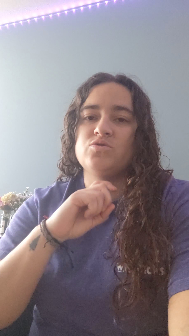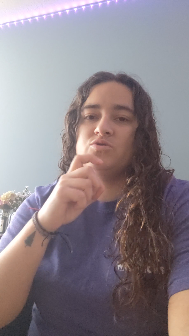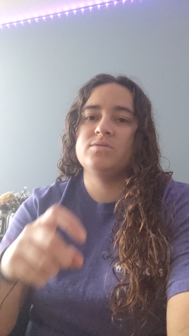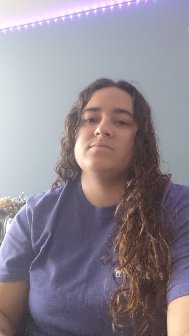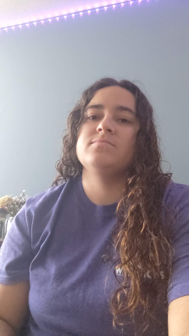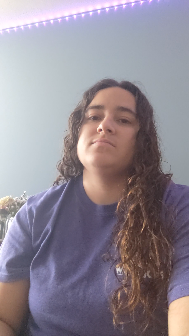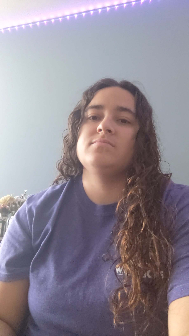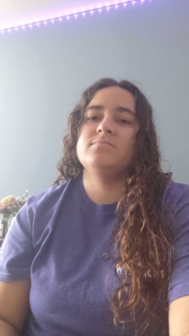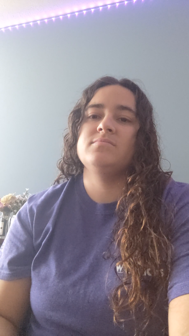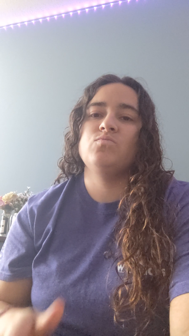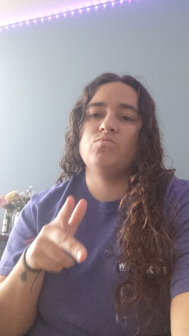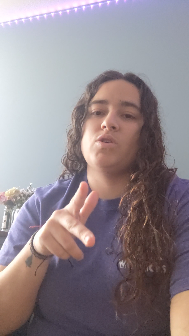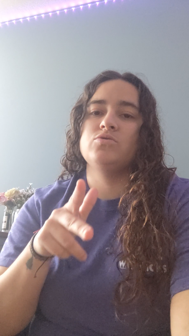garage